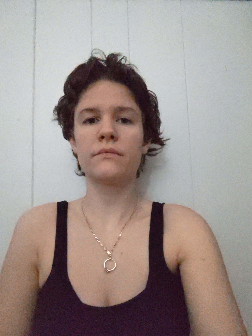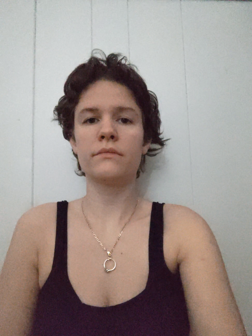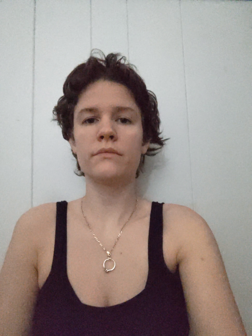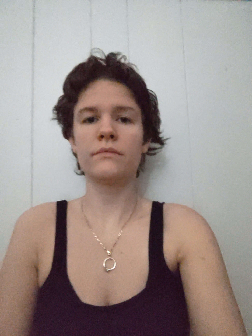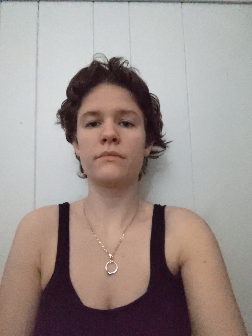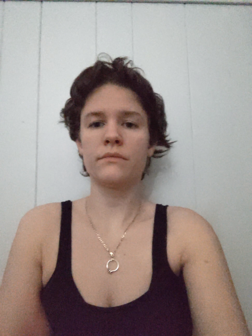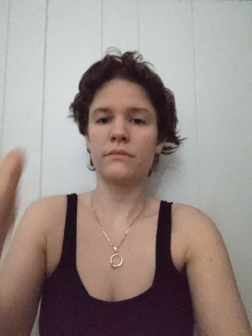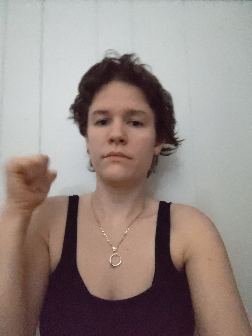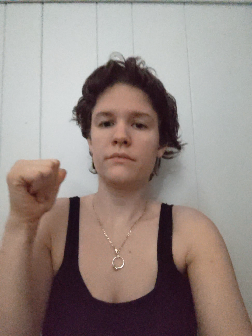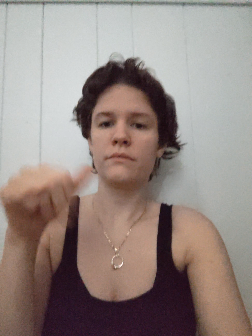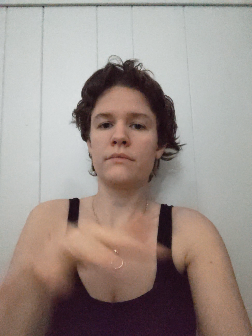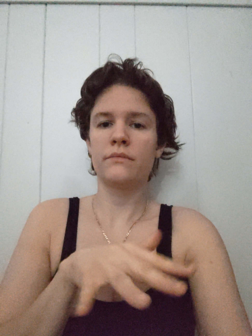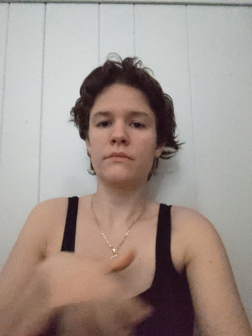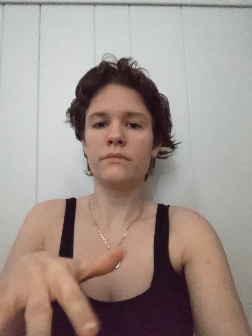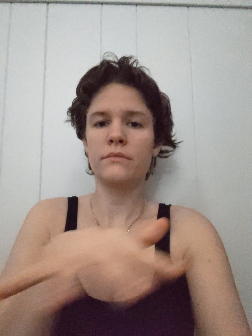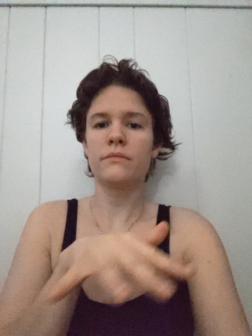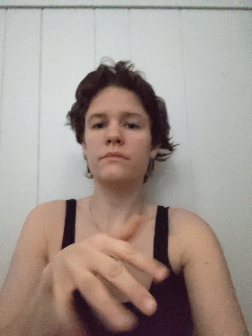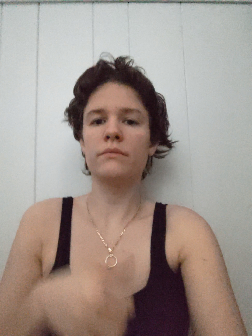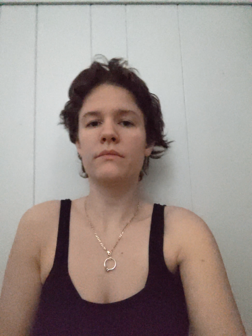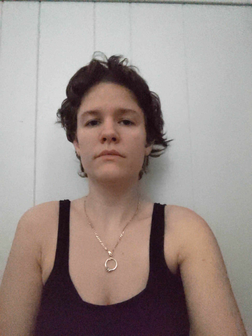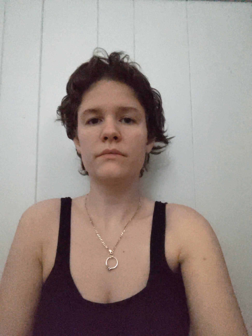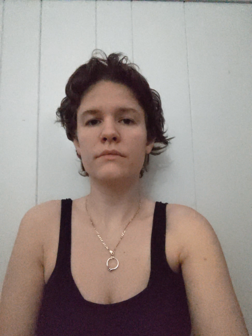backyard